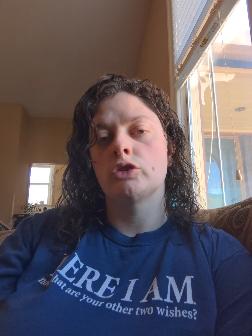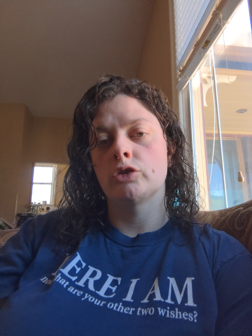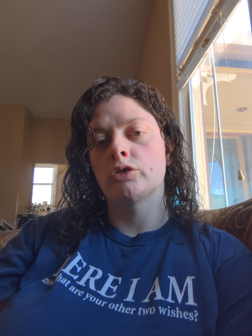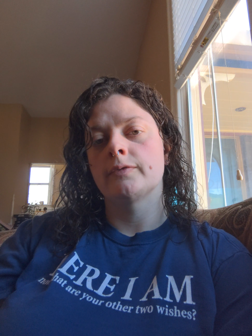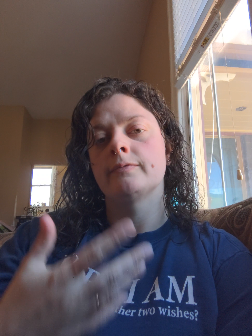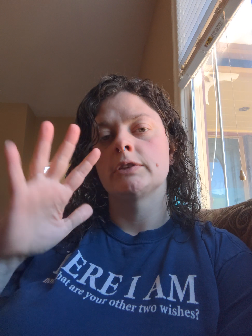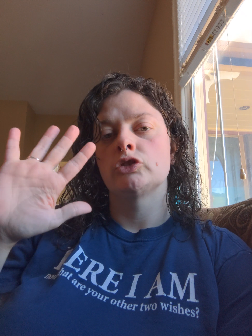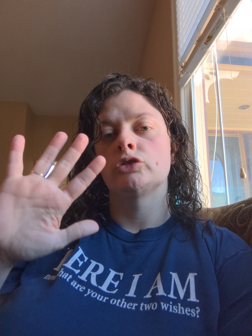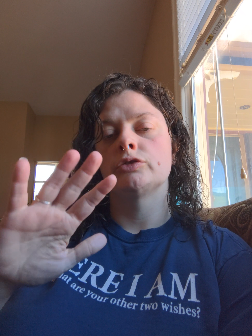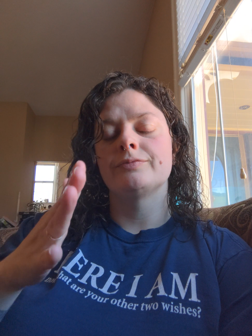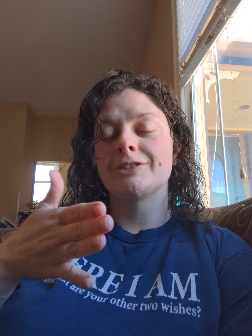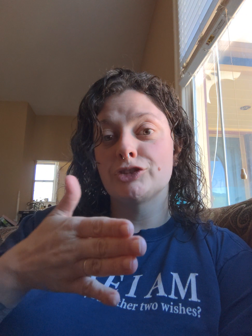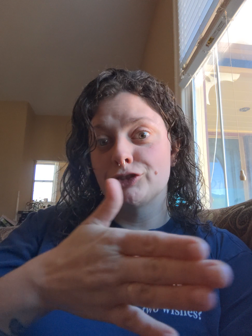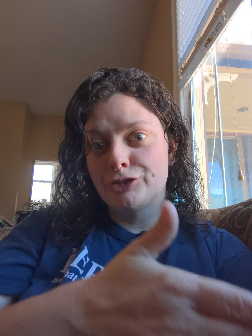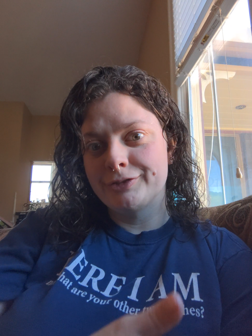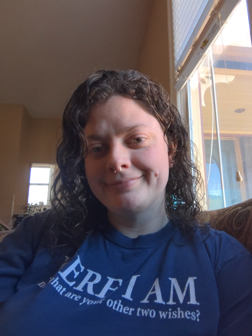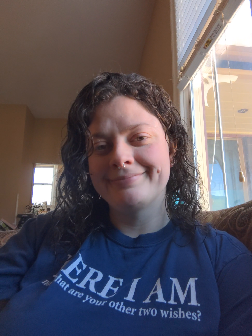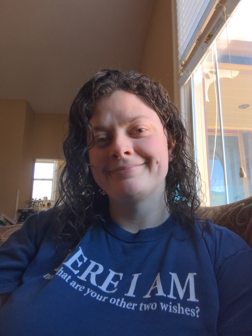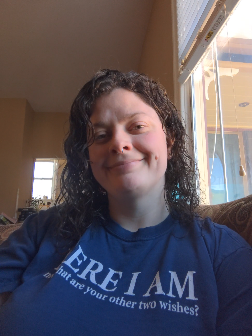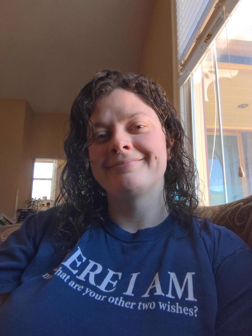fish